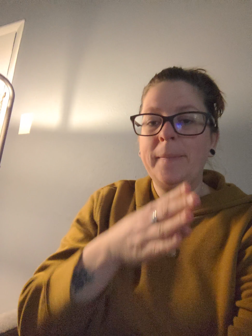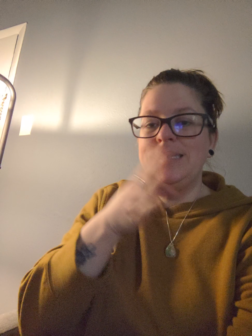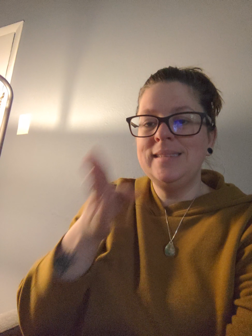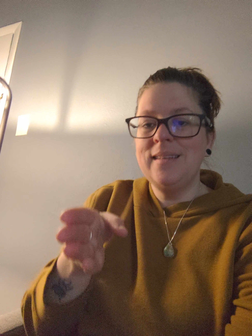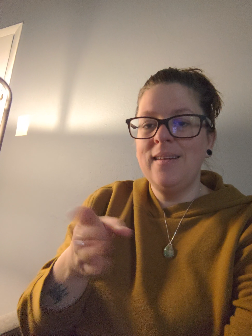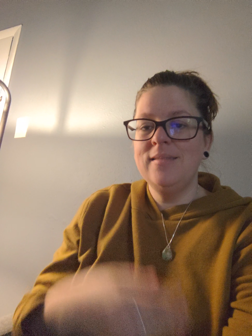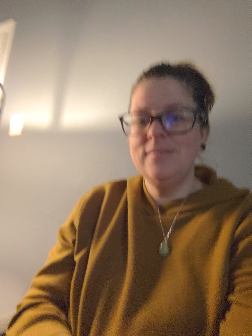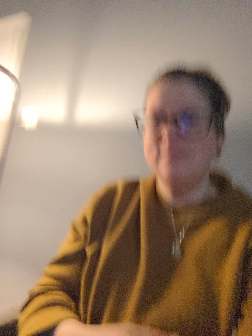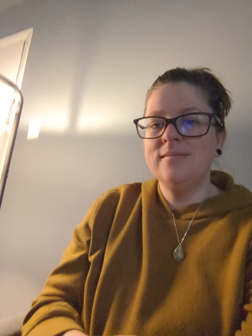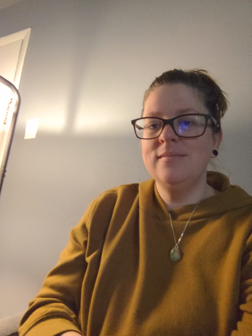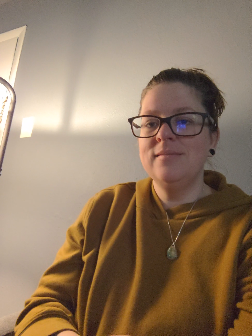beside